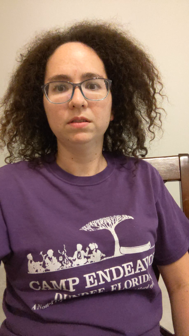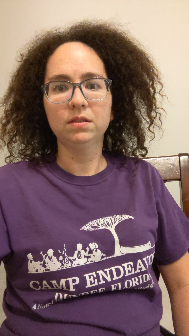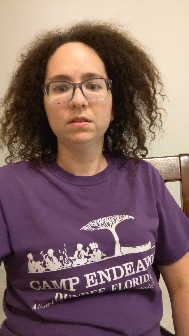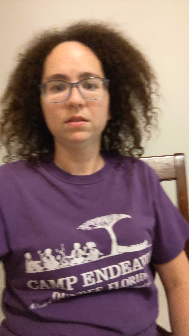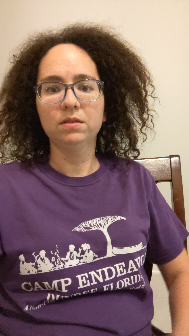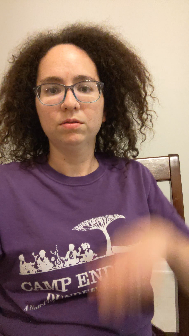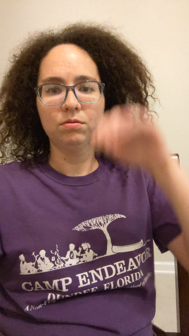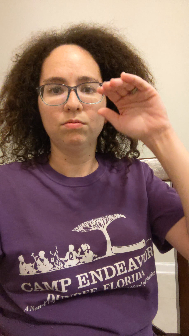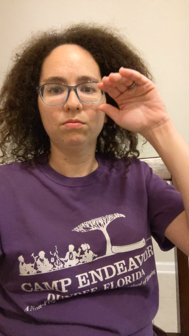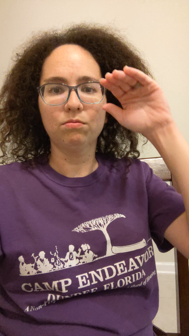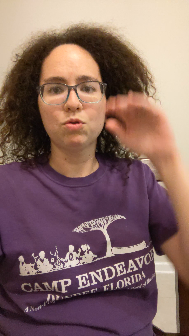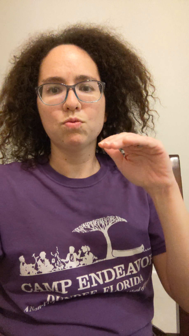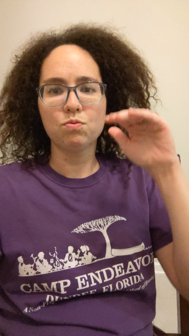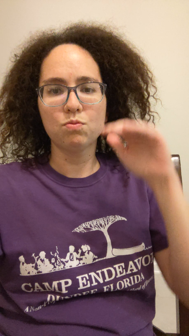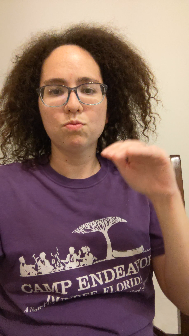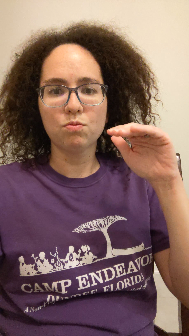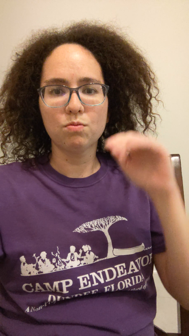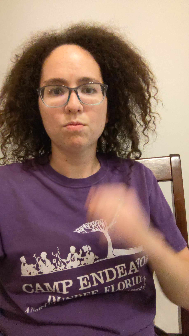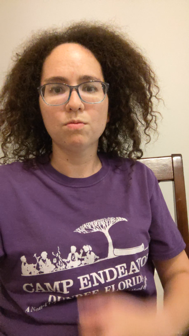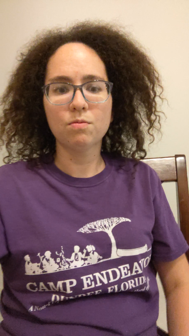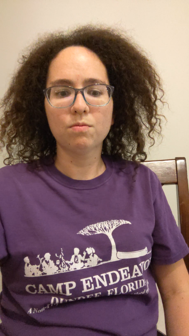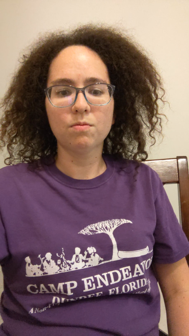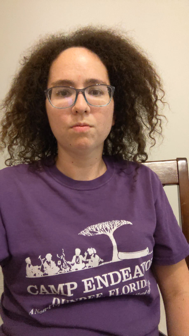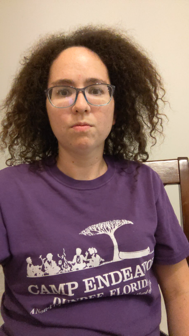little